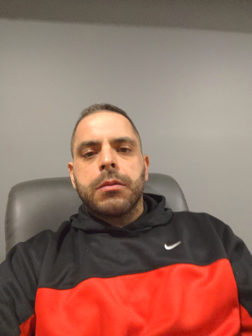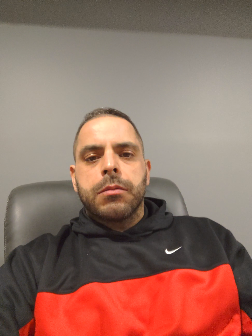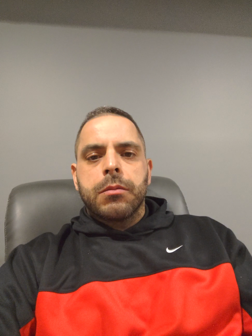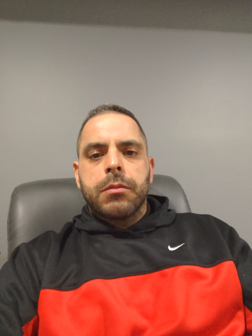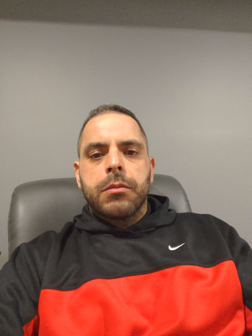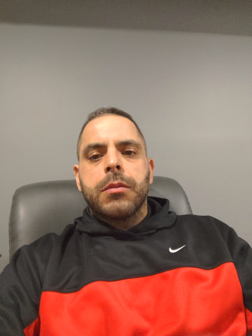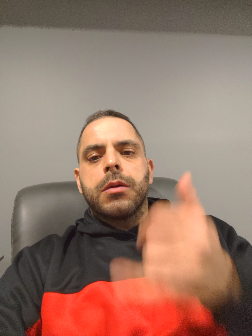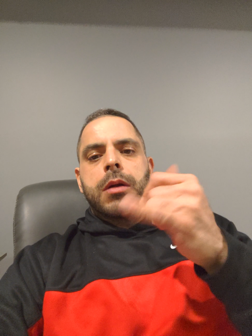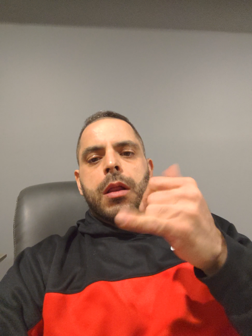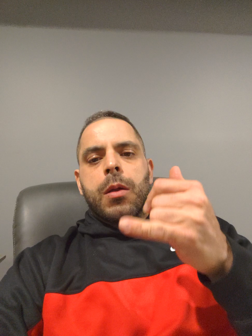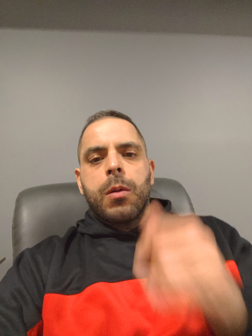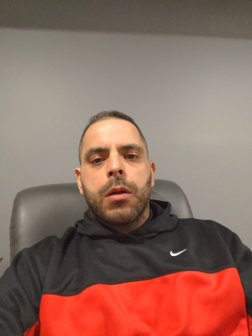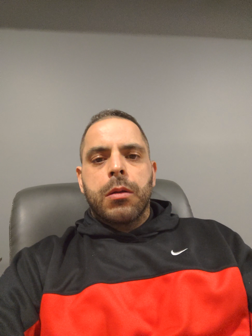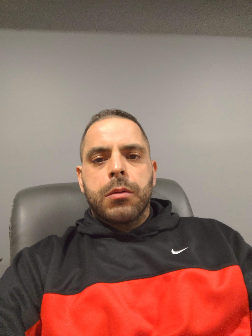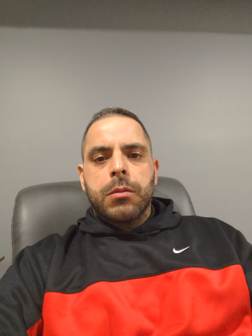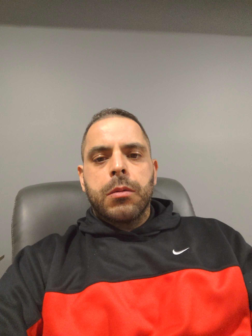yellow